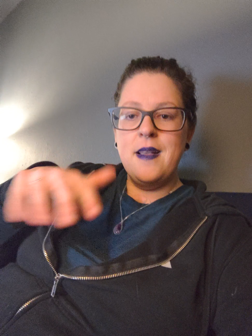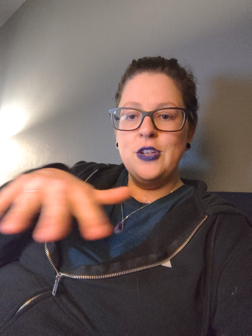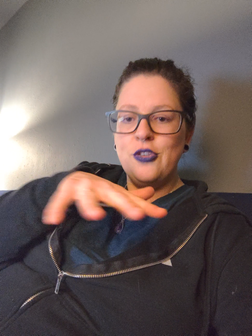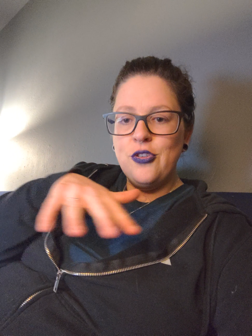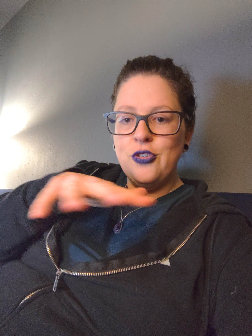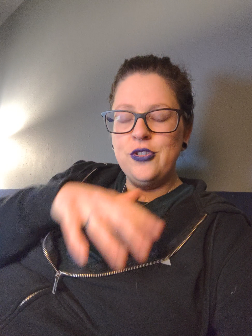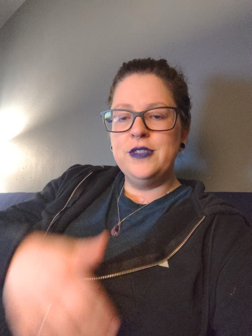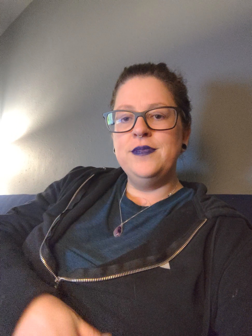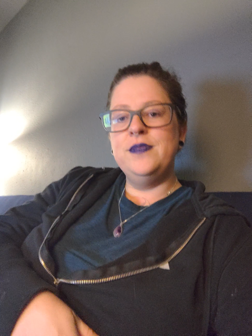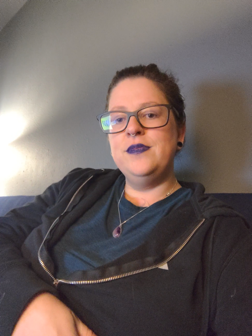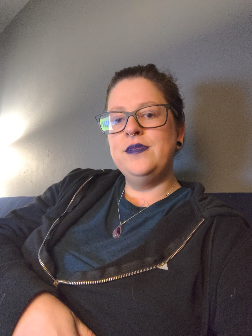backyard